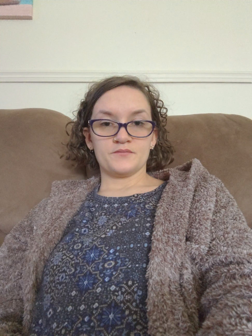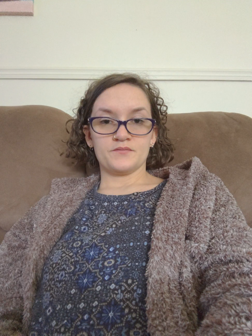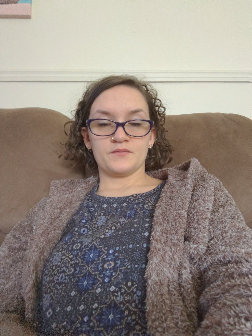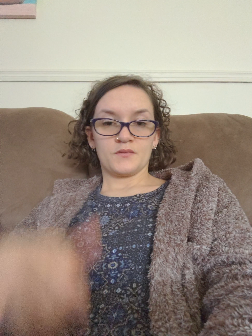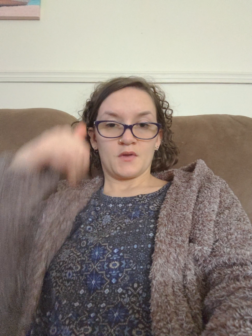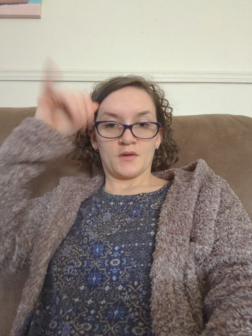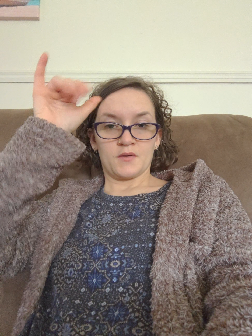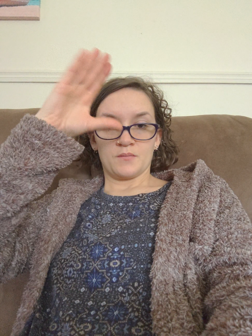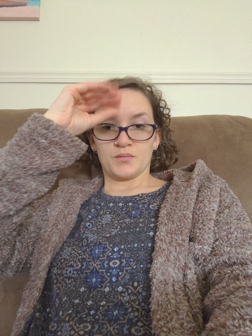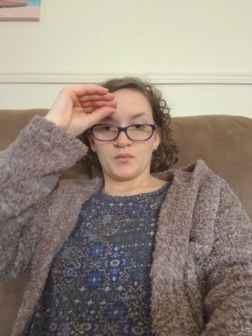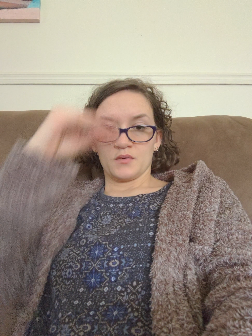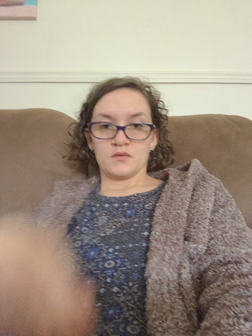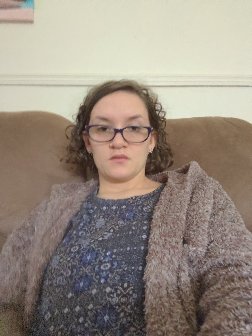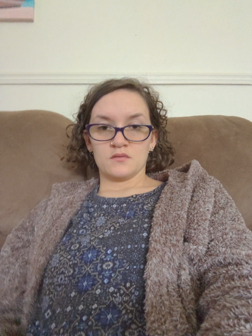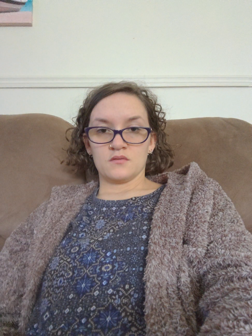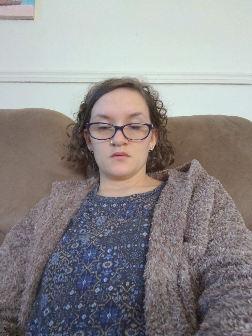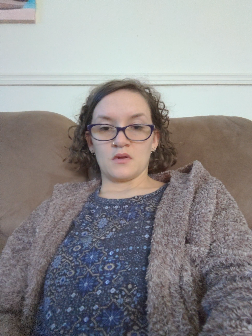cowboy